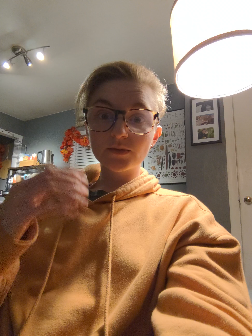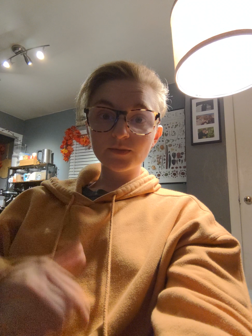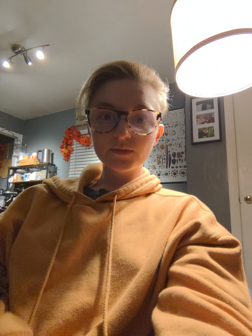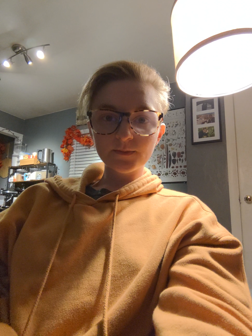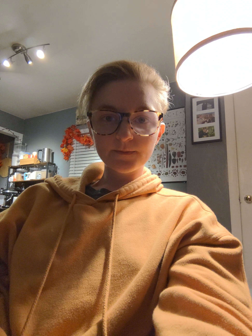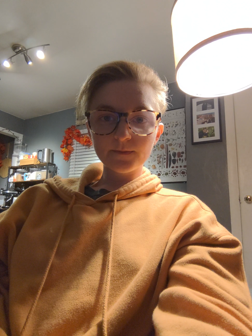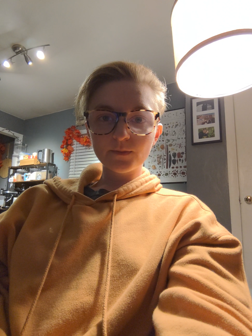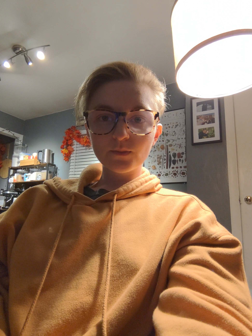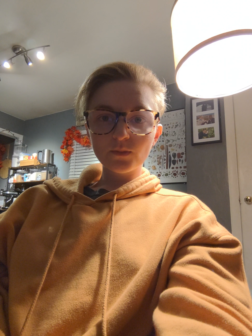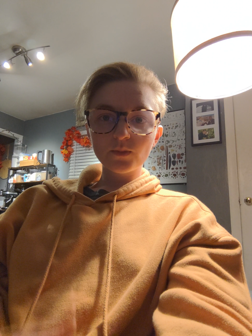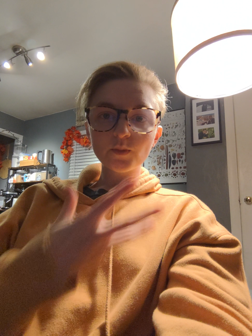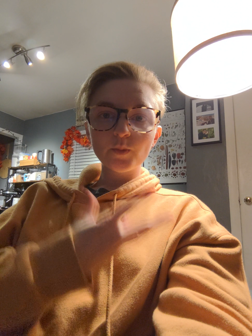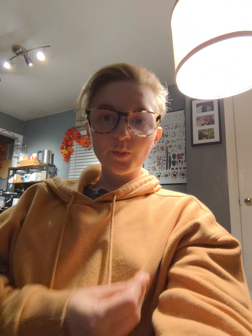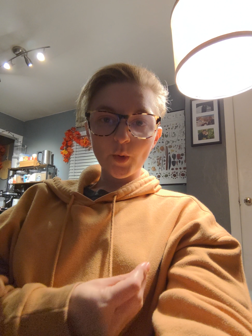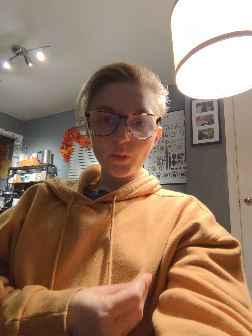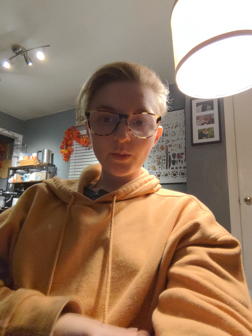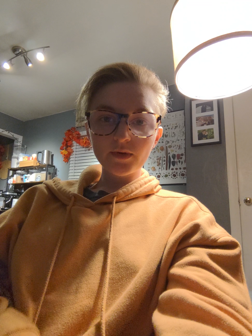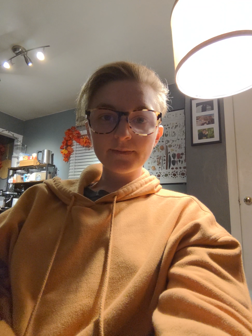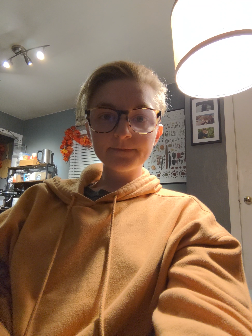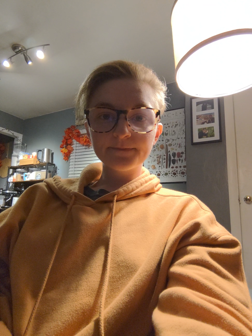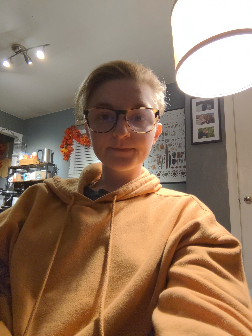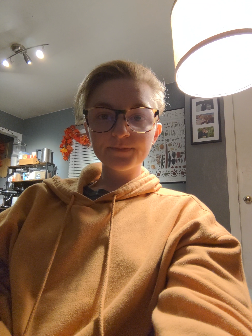poor